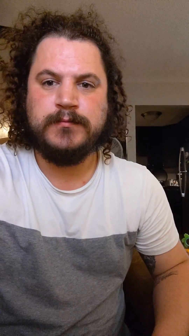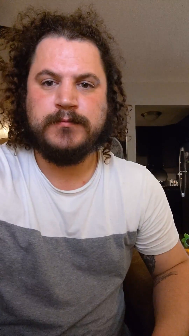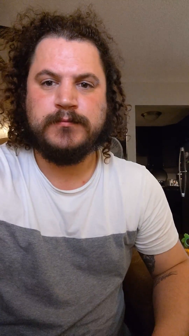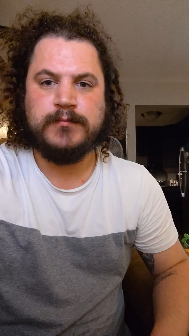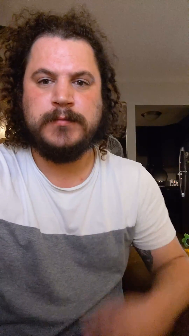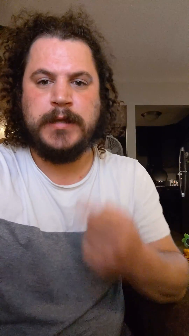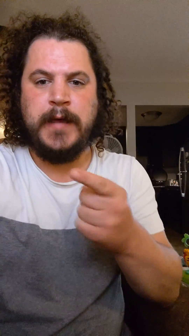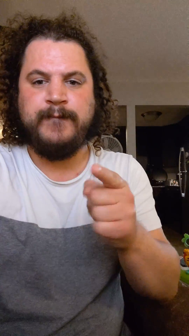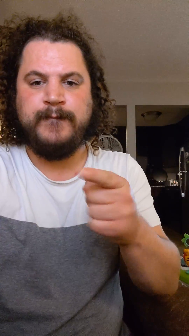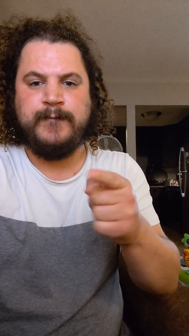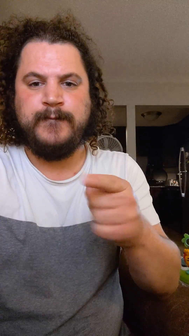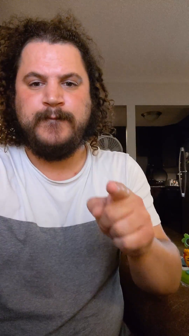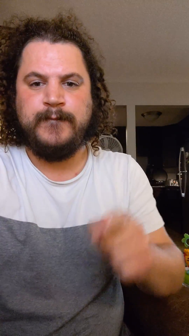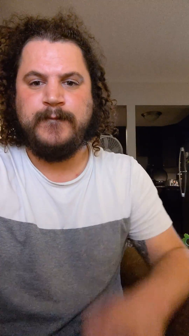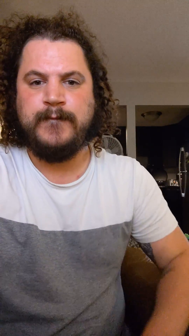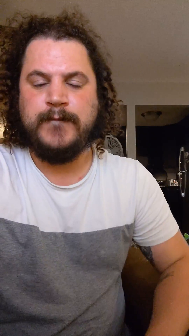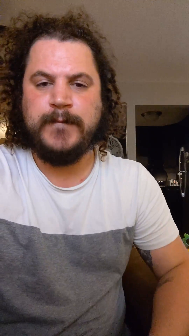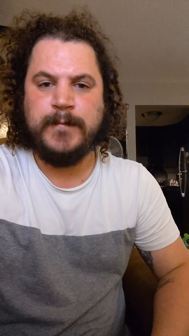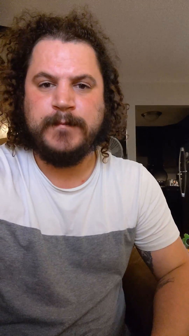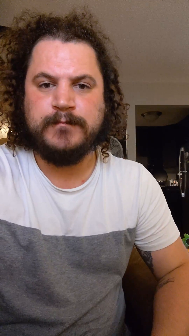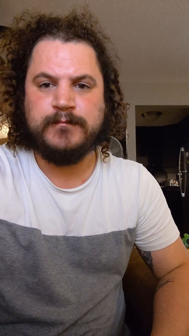knife